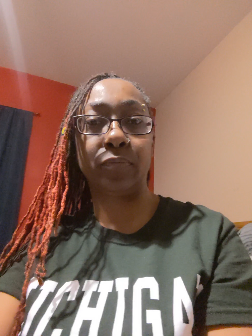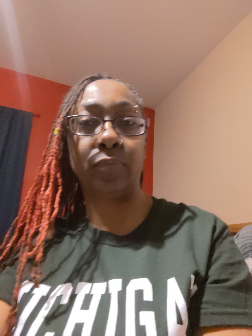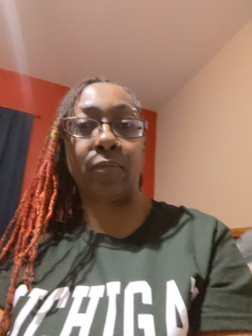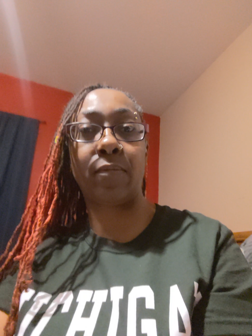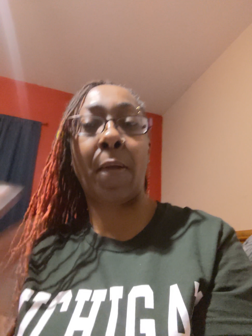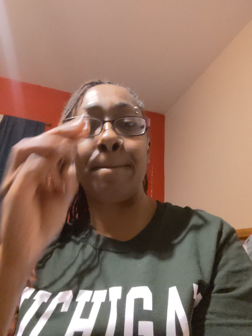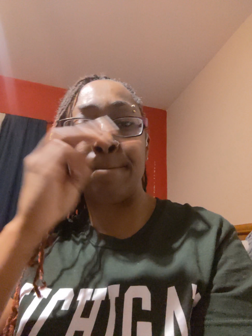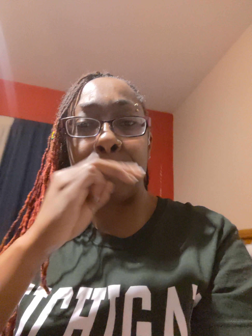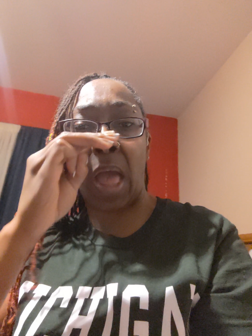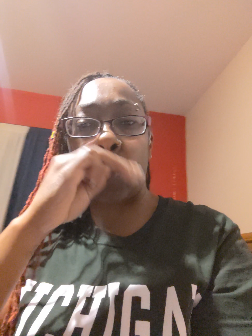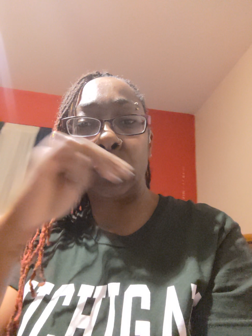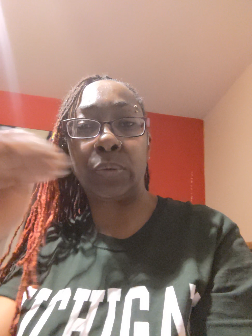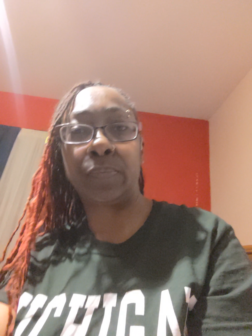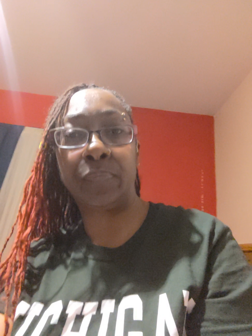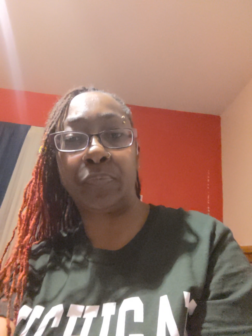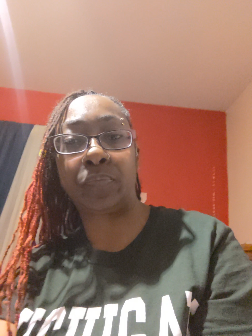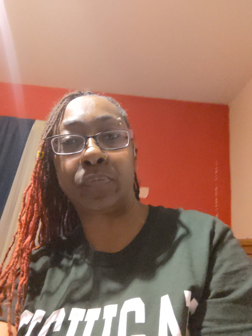mouse